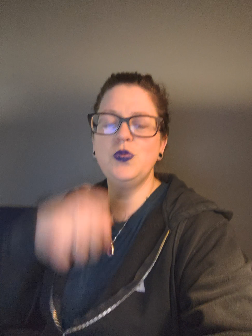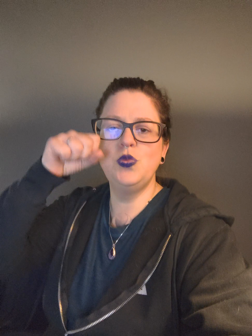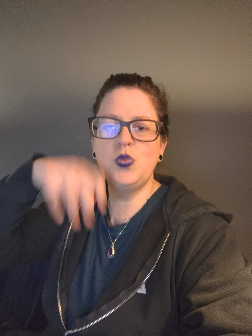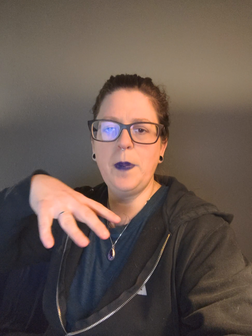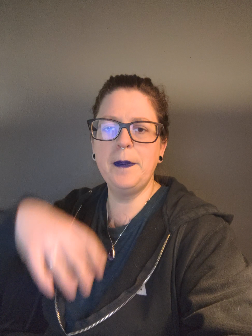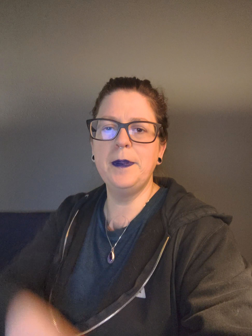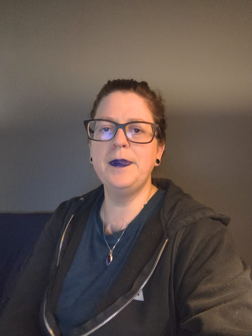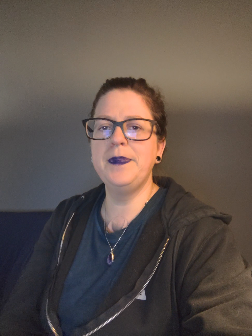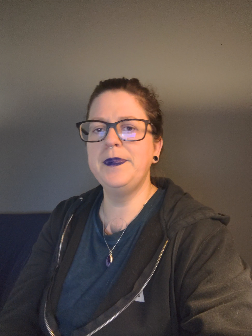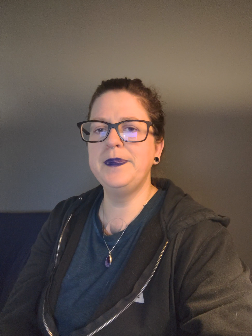drop